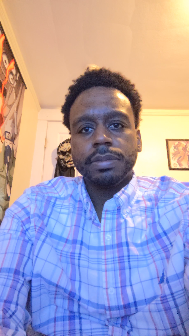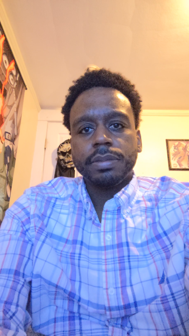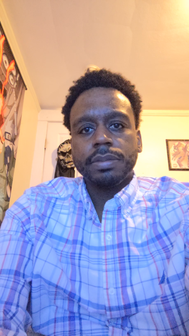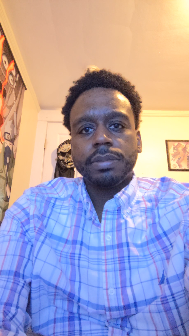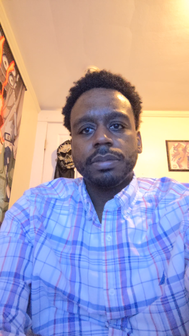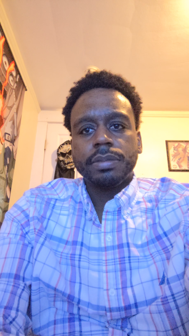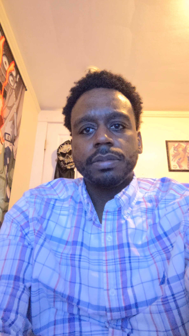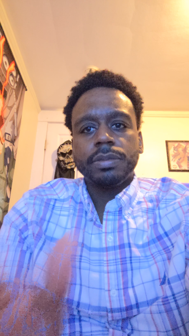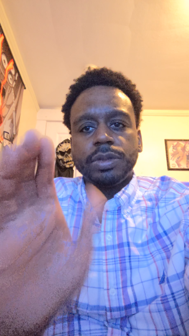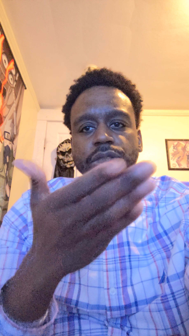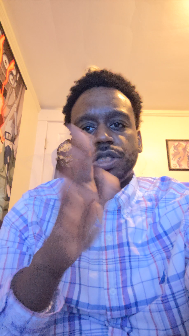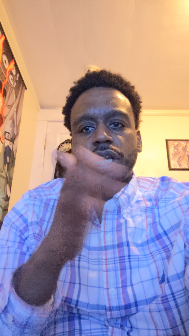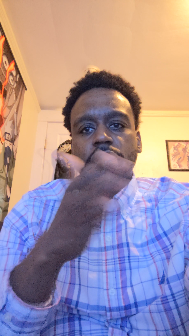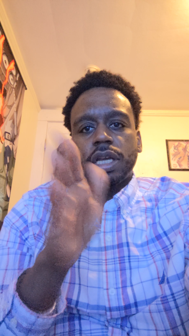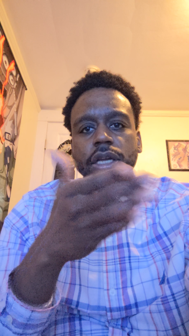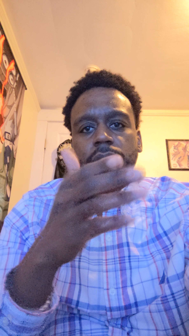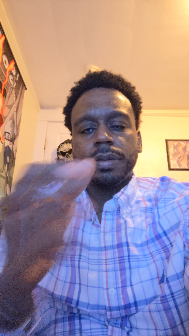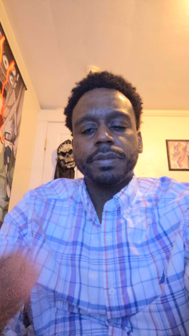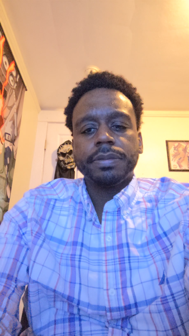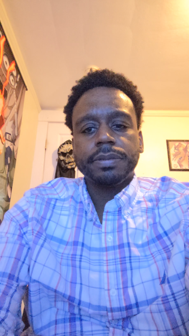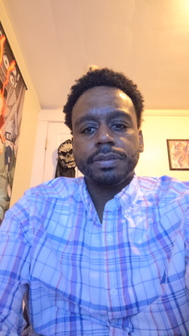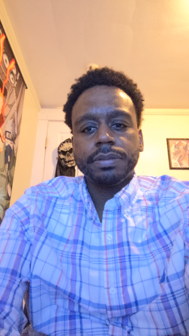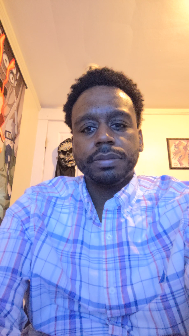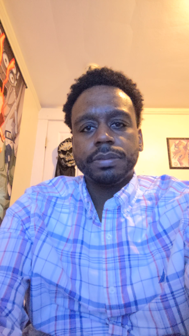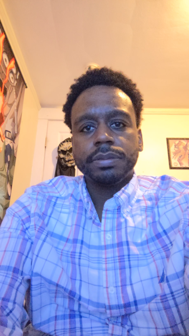share